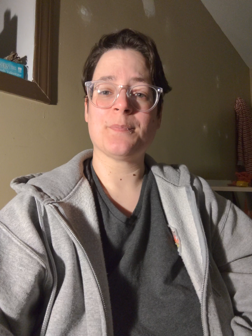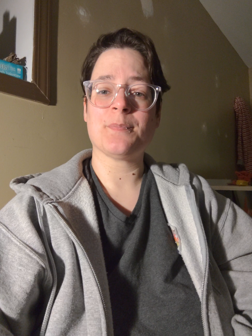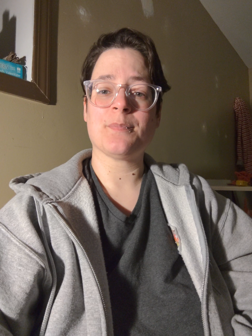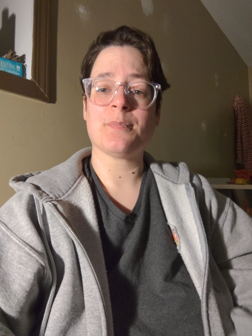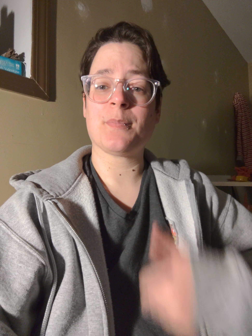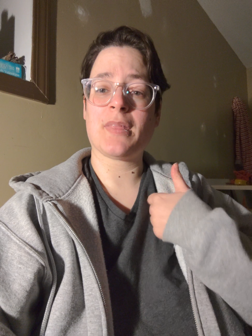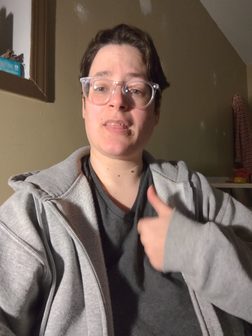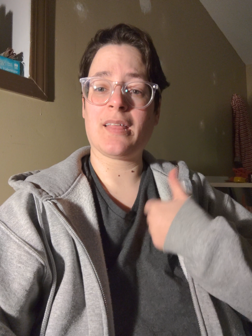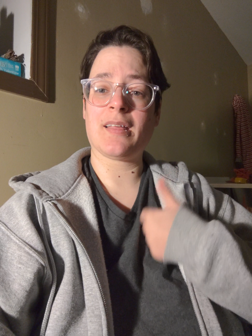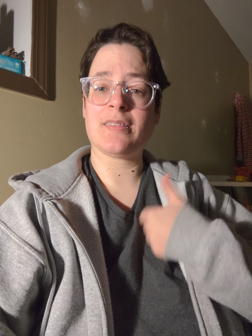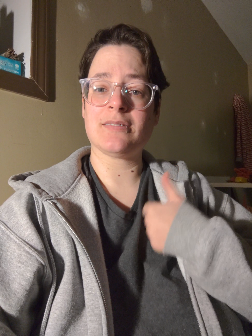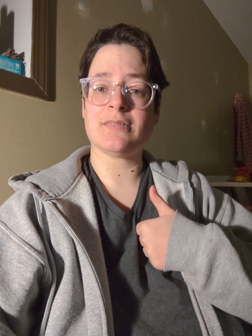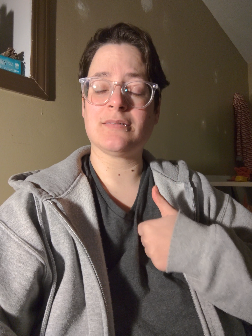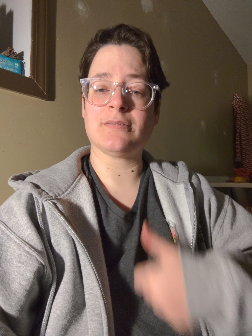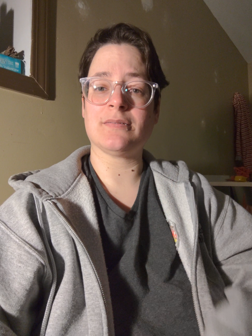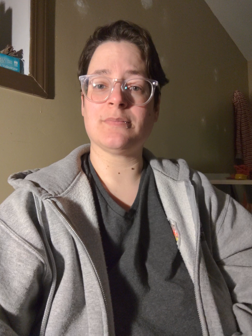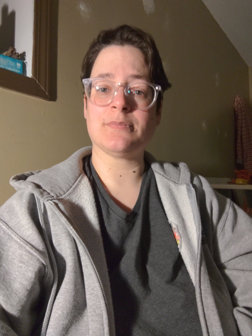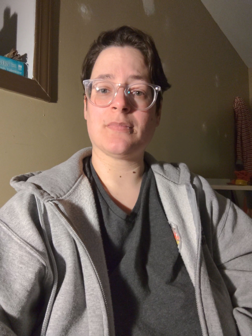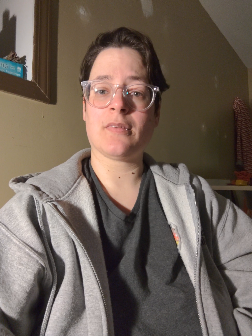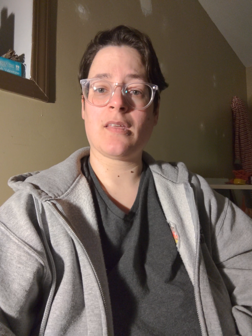bath